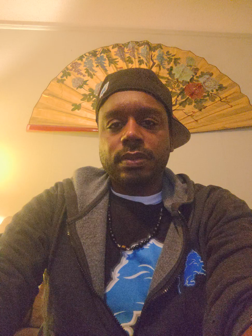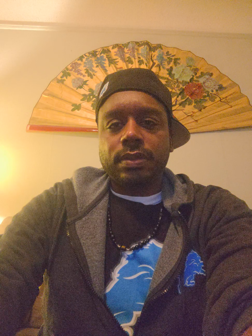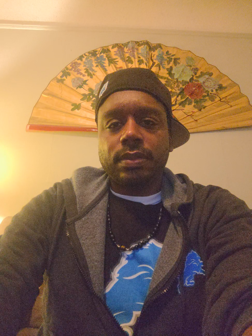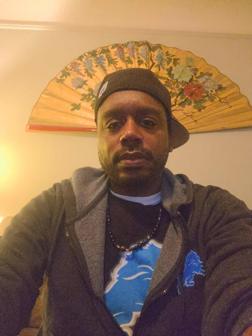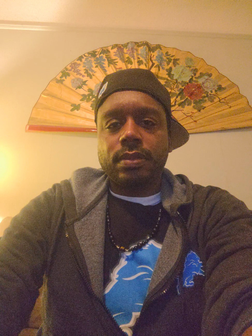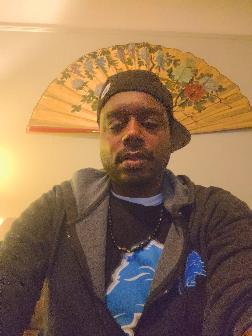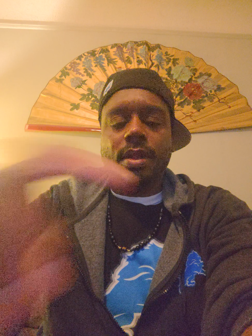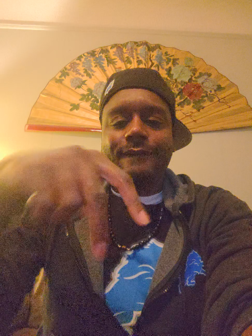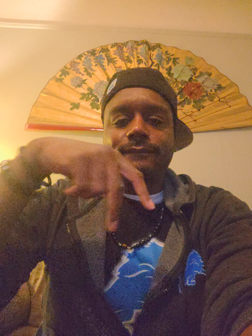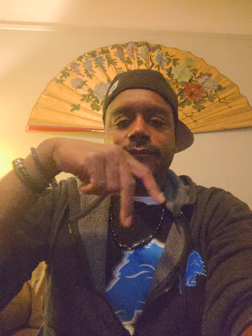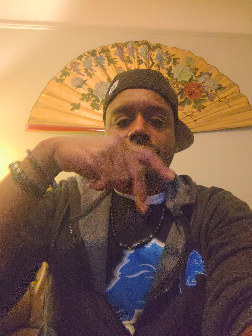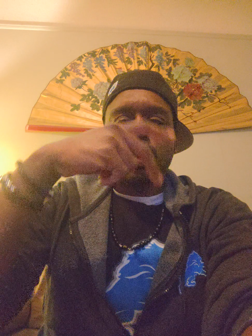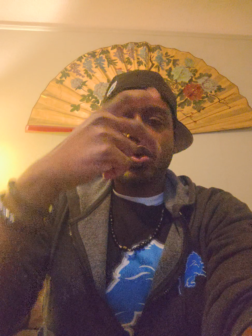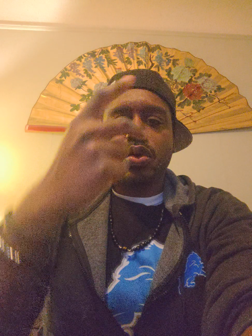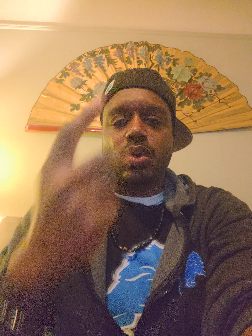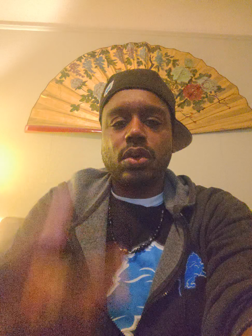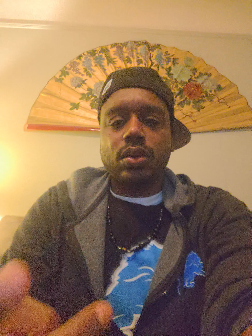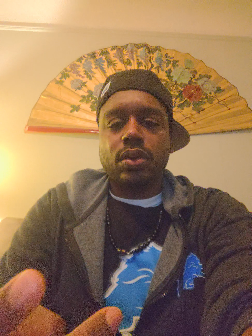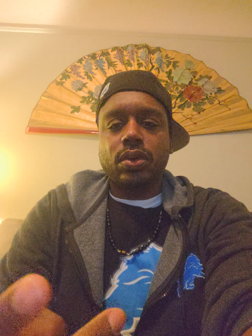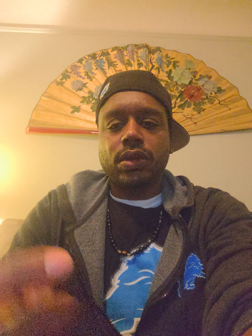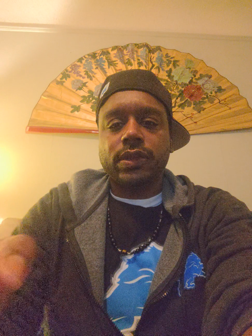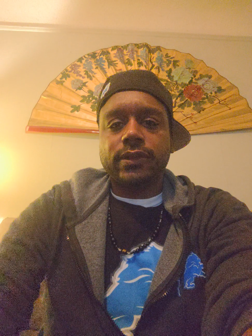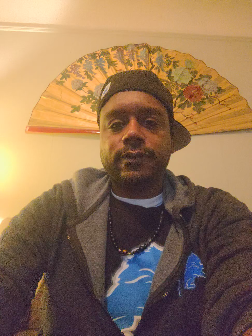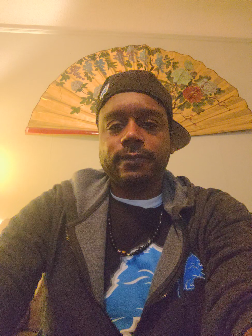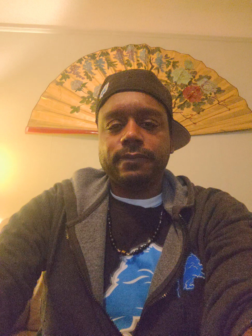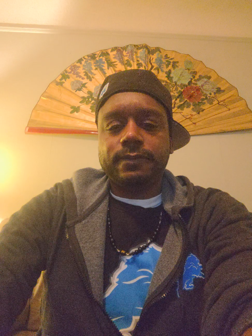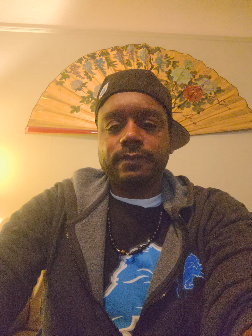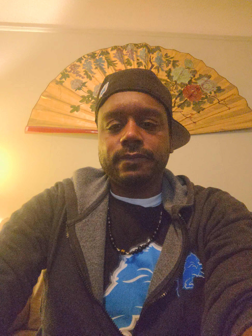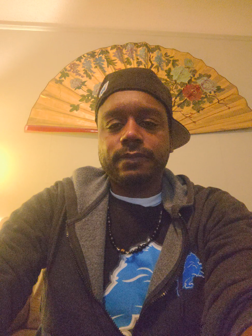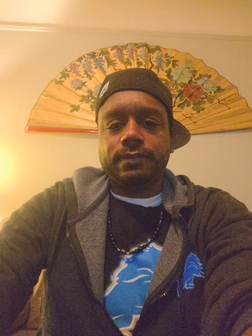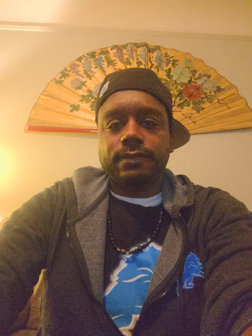fall